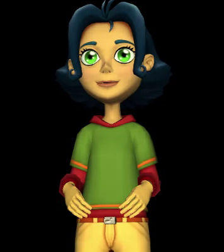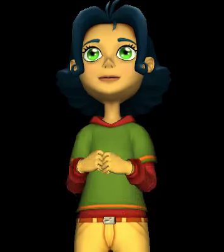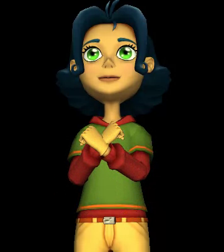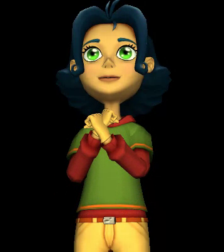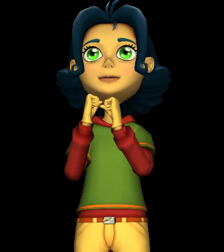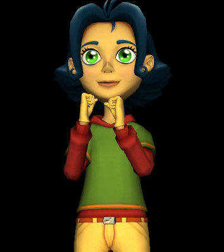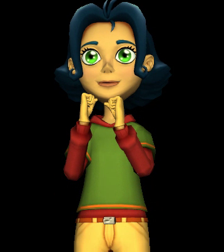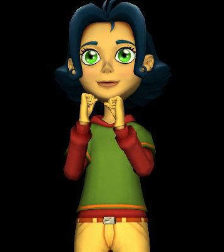قنبلة